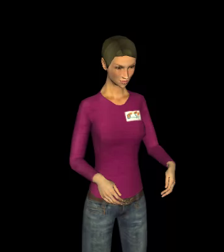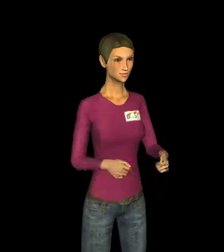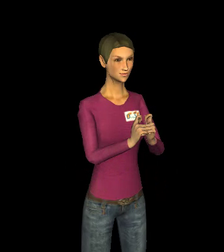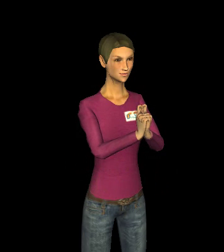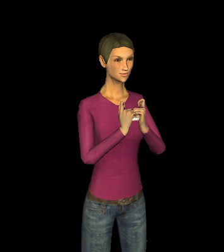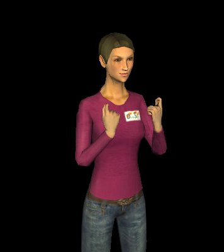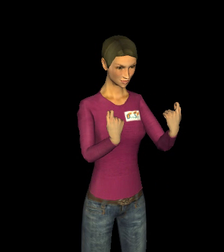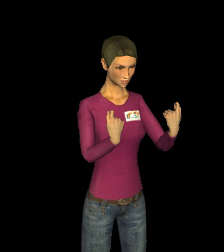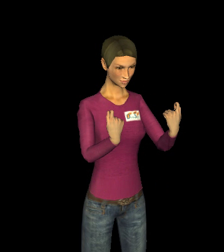صحف